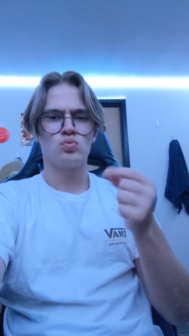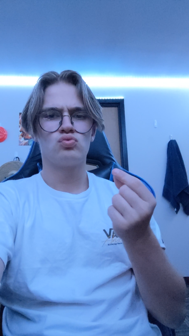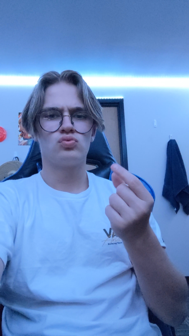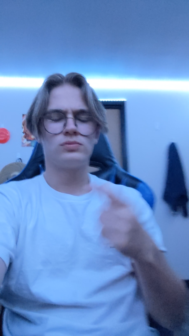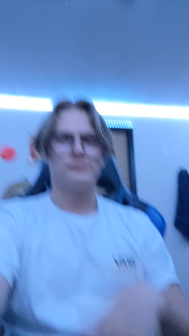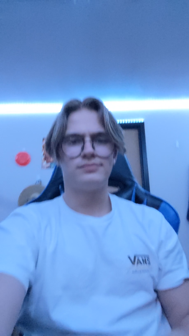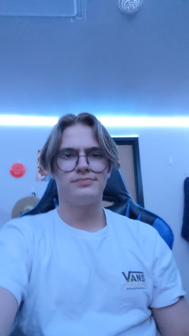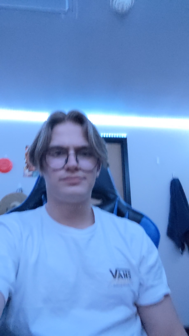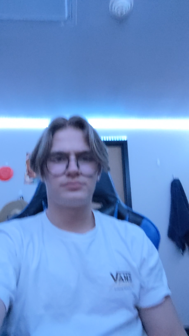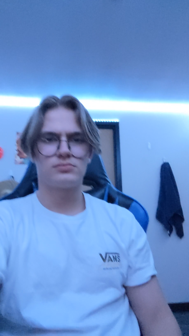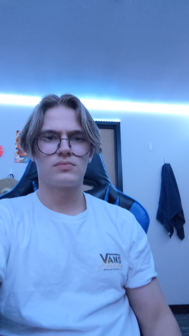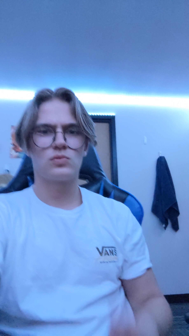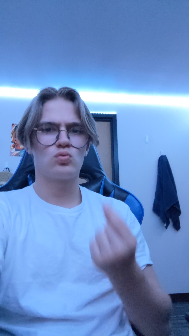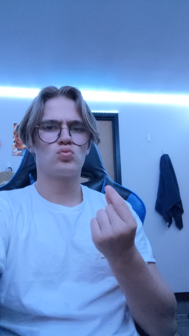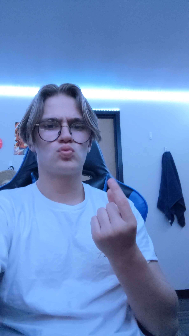do